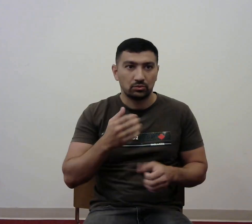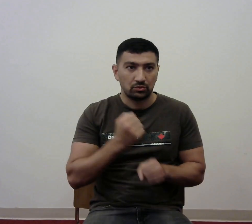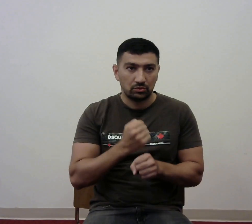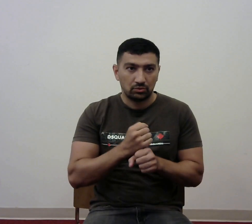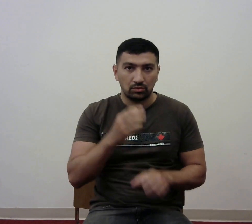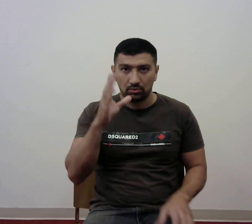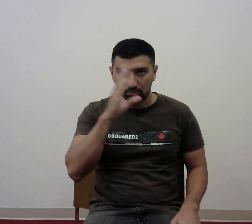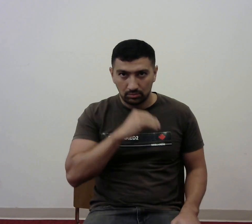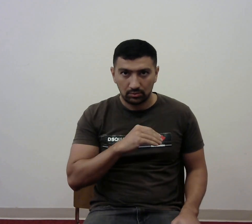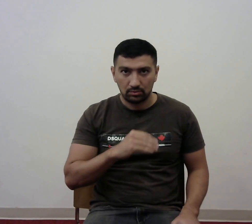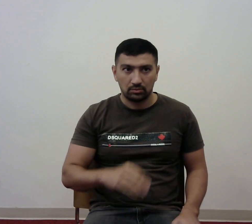edə bilmək